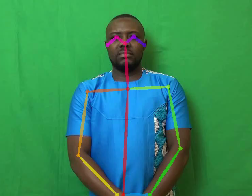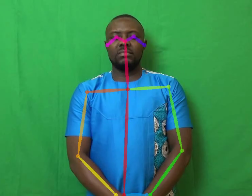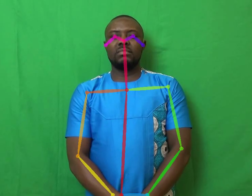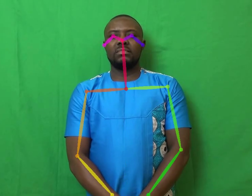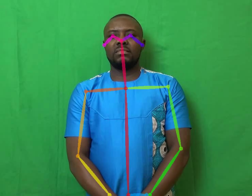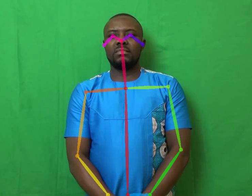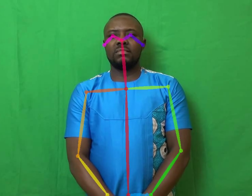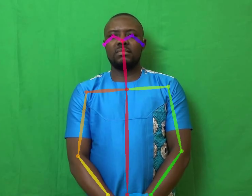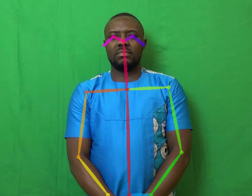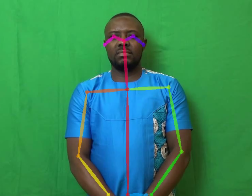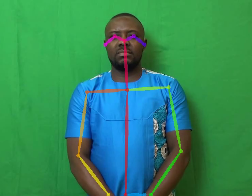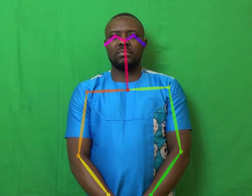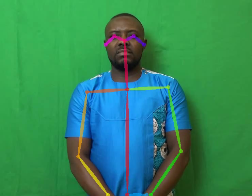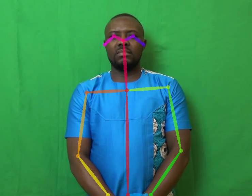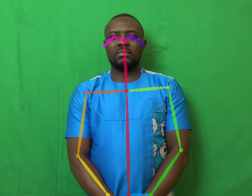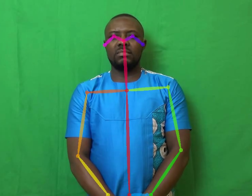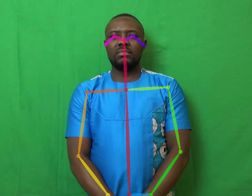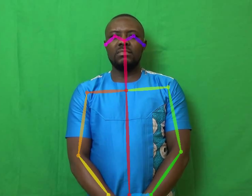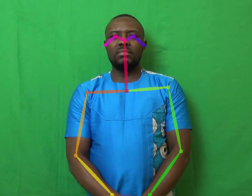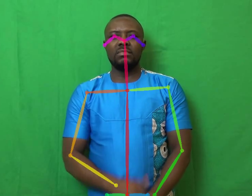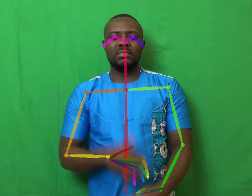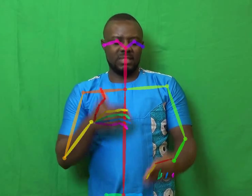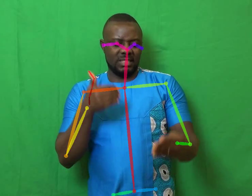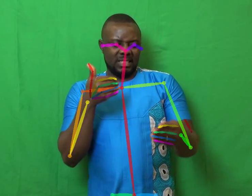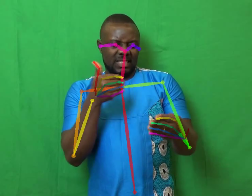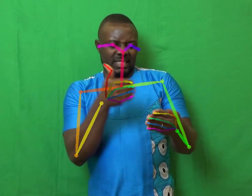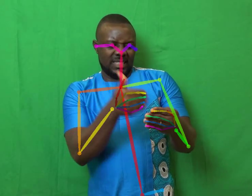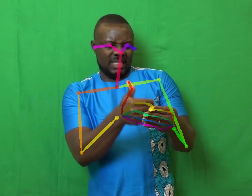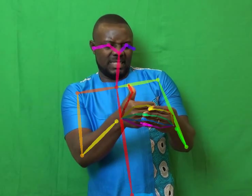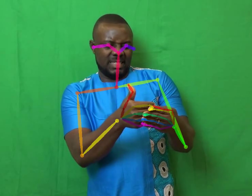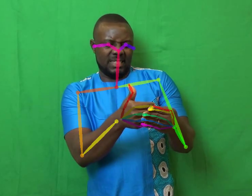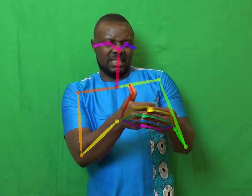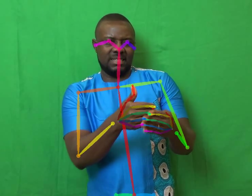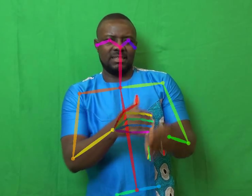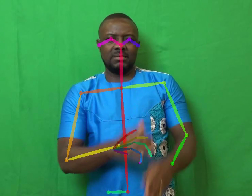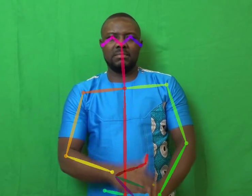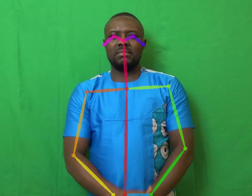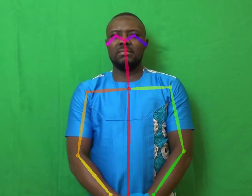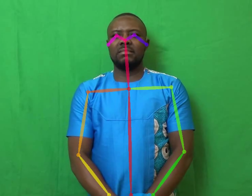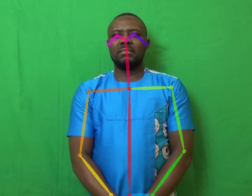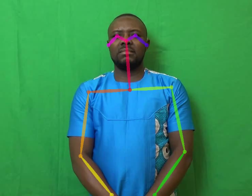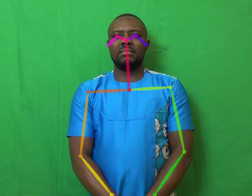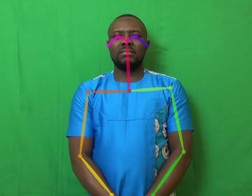near